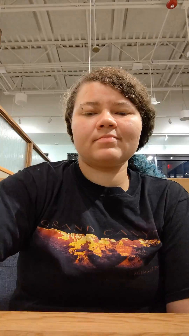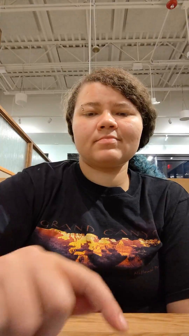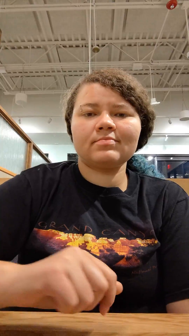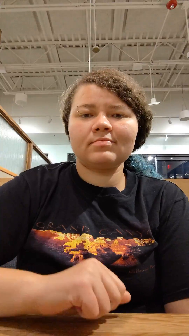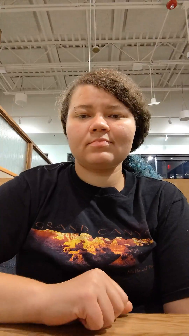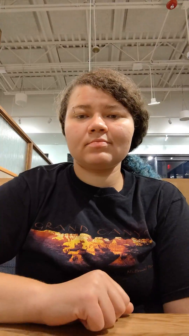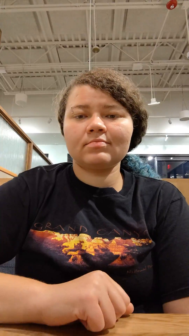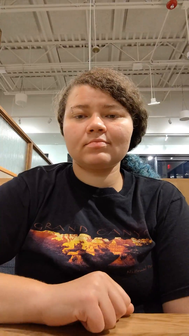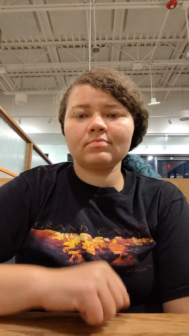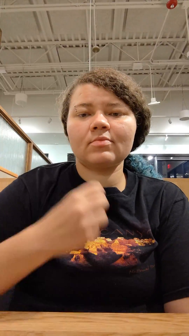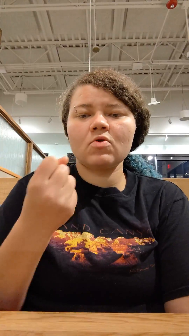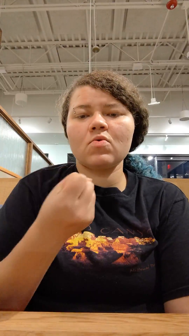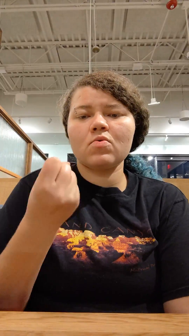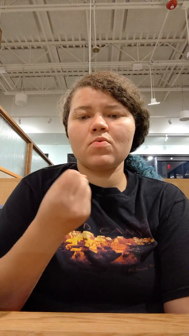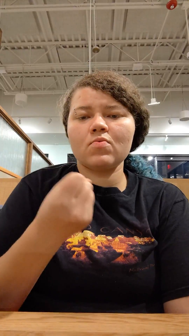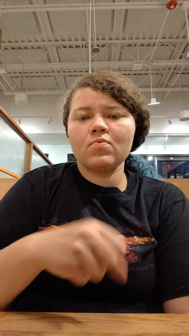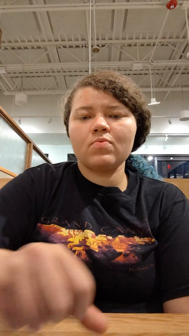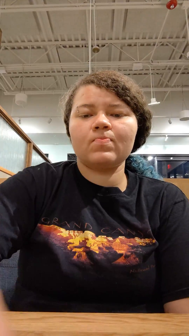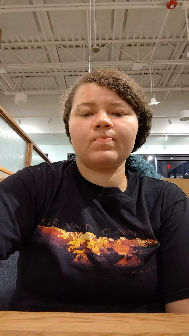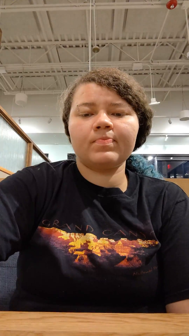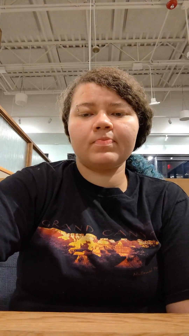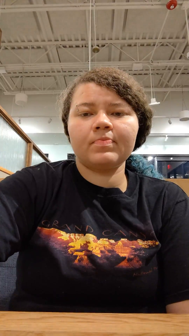hold